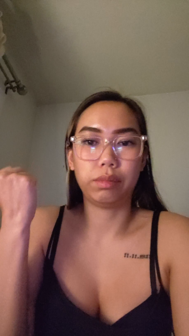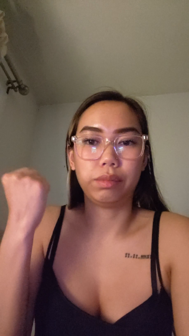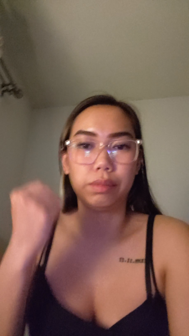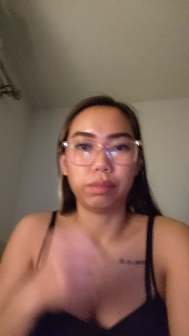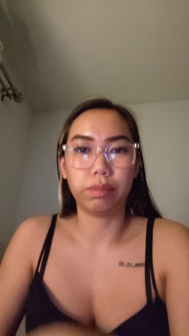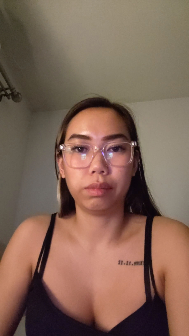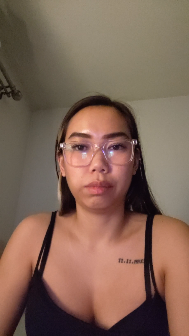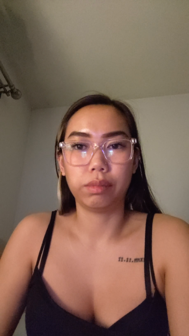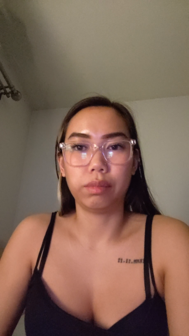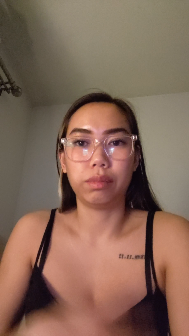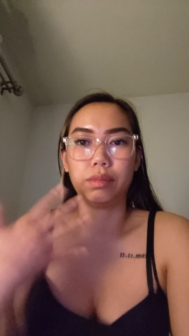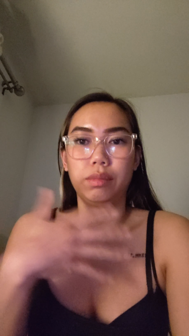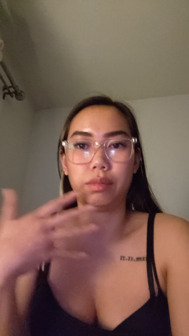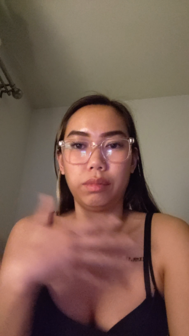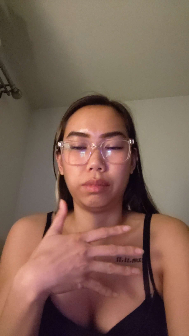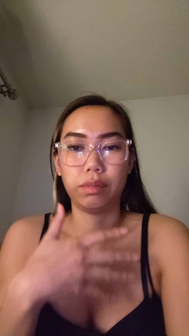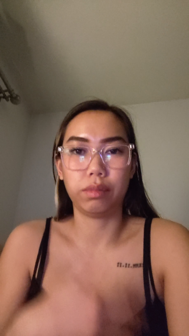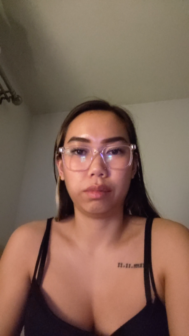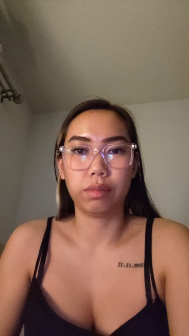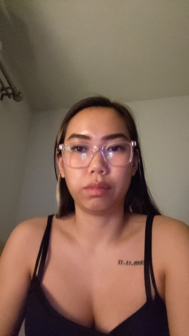scared